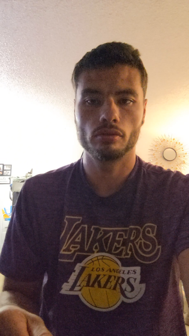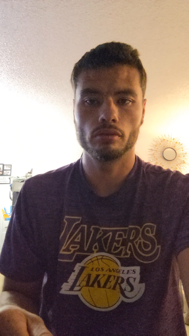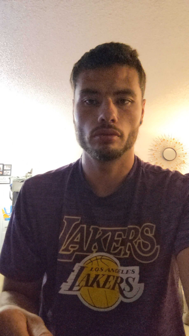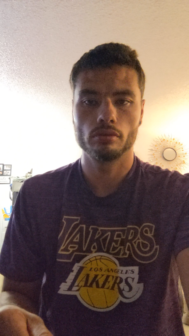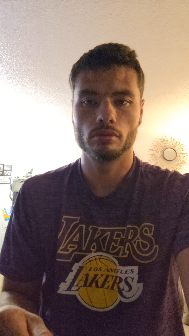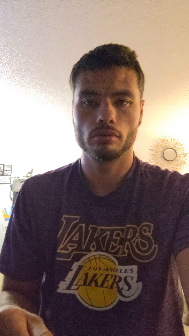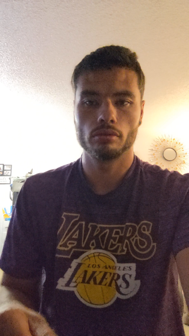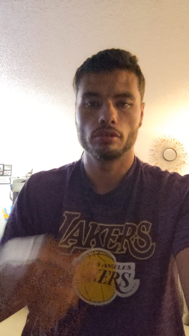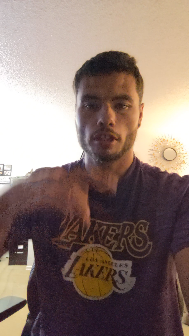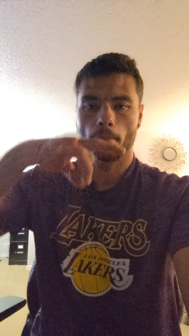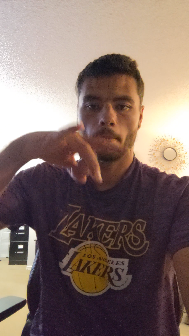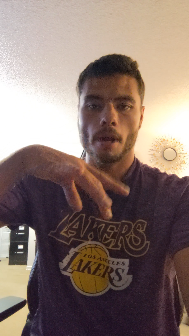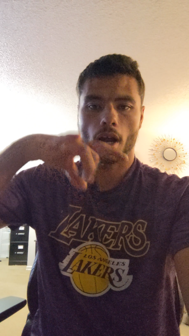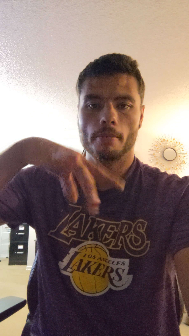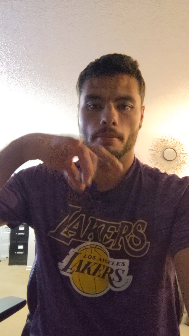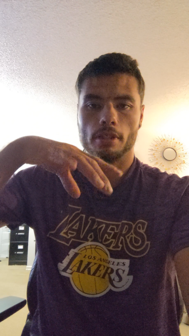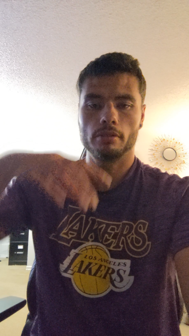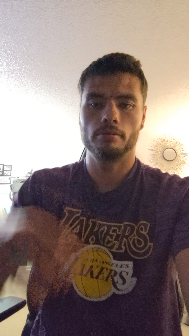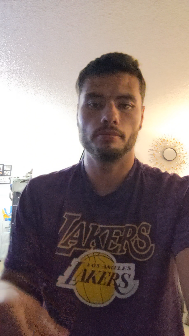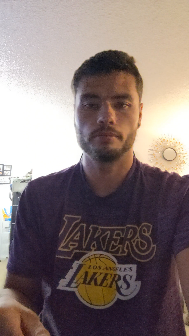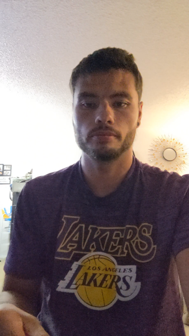pumpkin